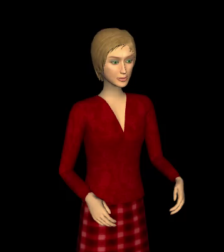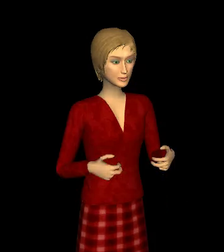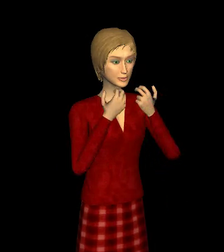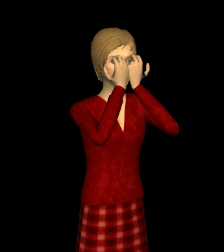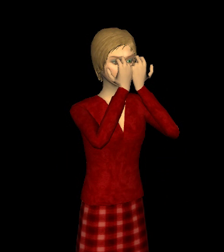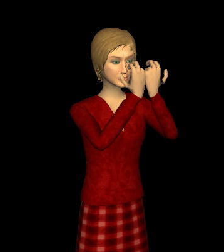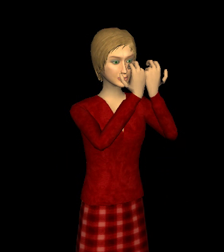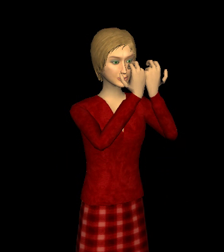معجب